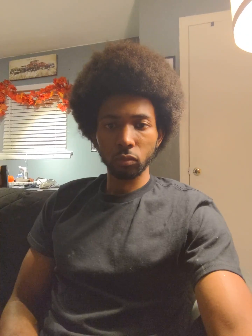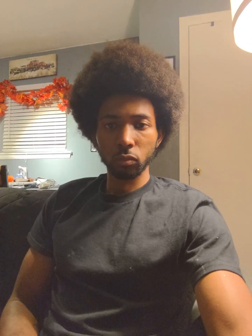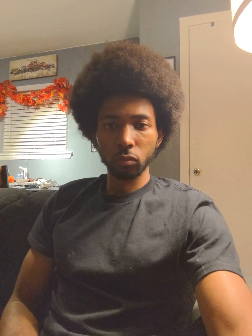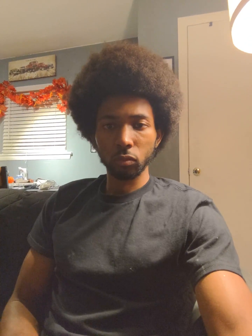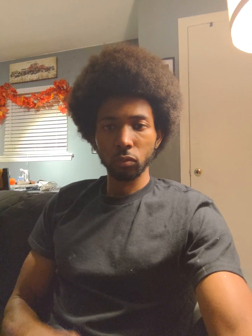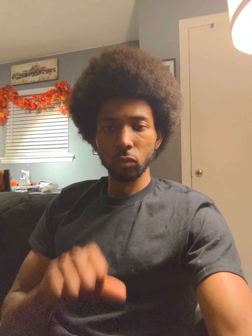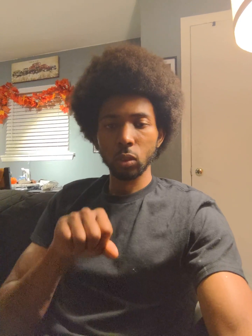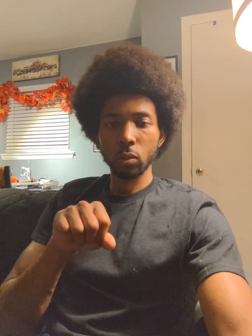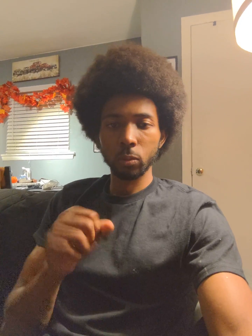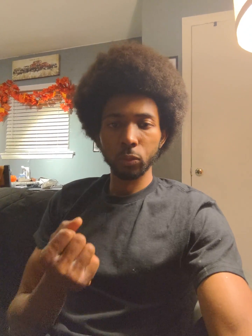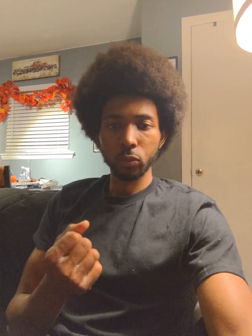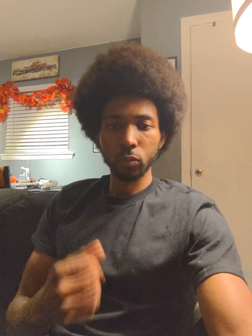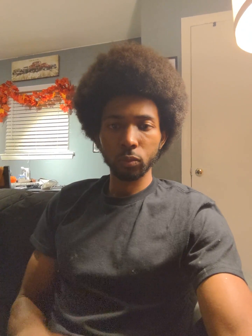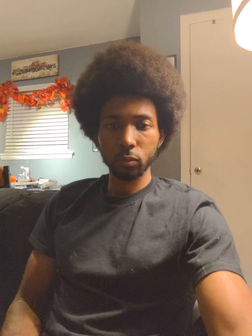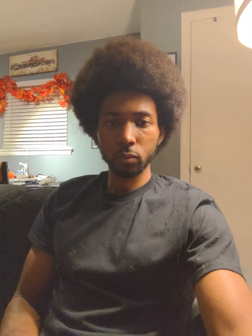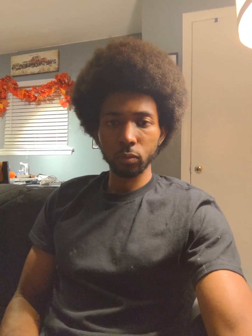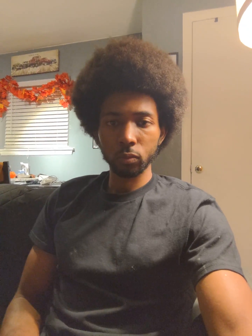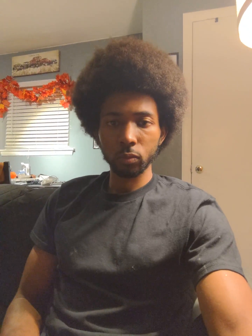break